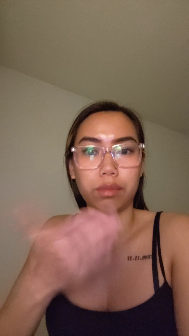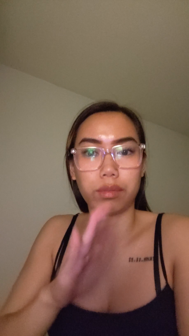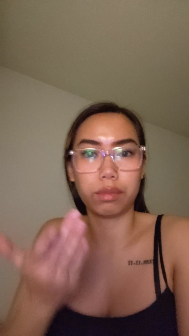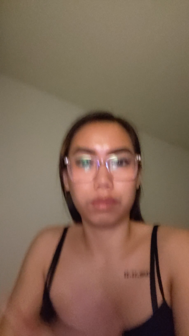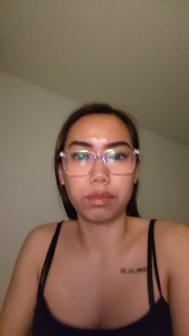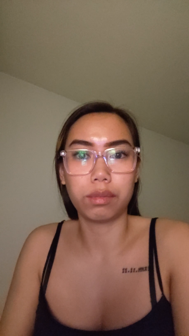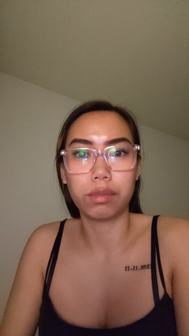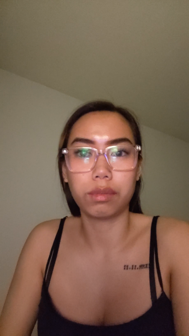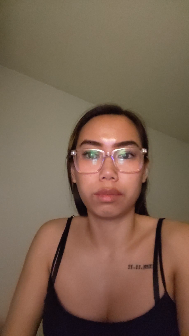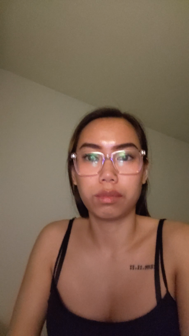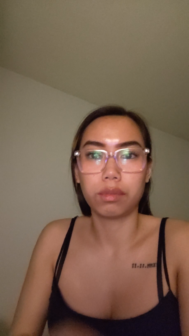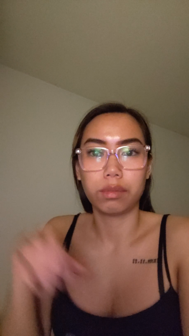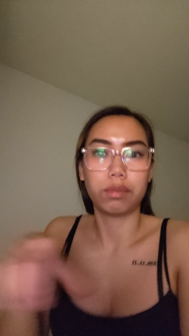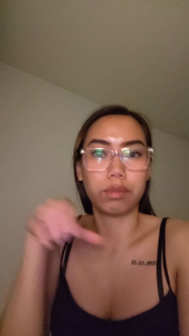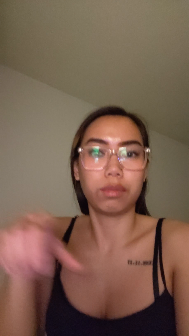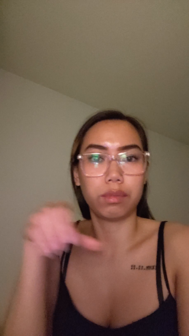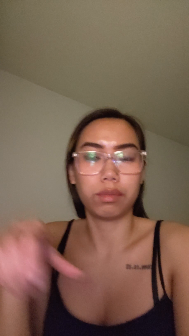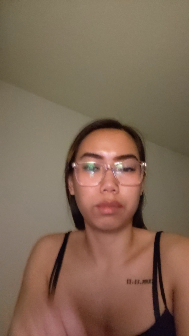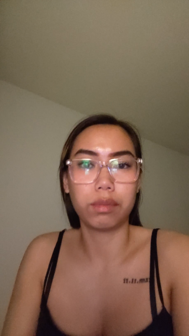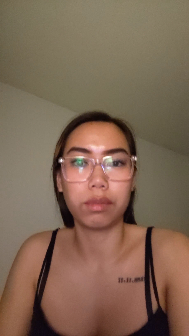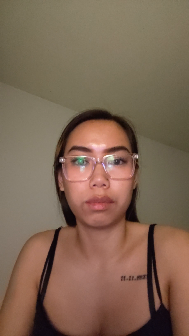does